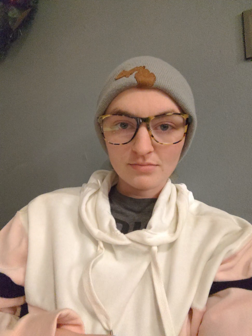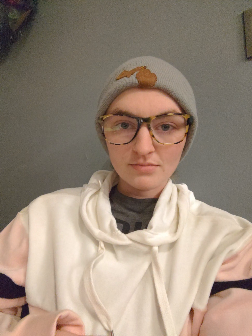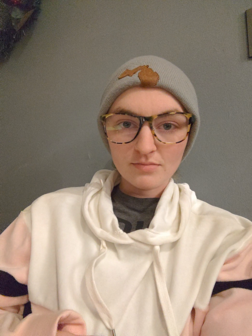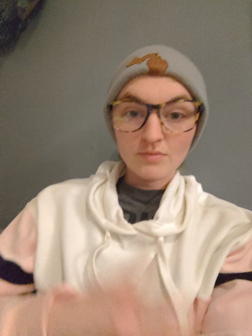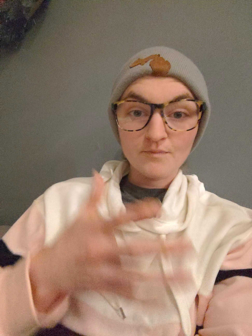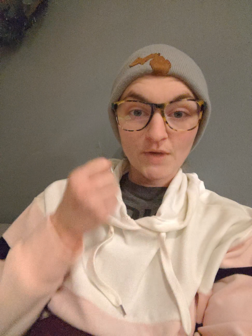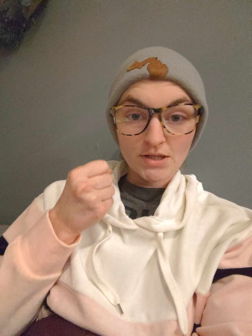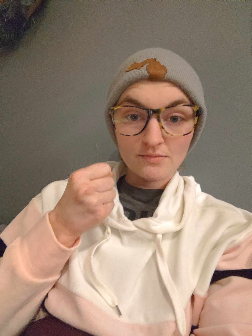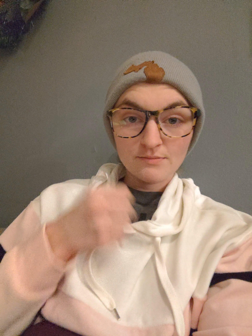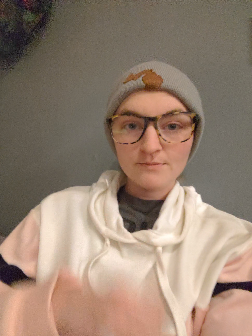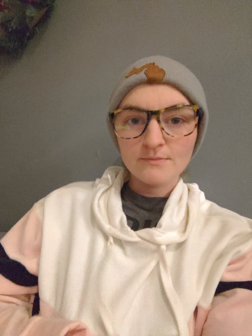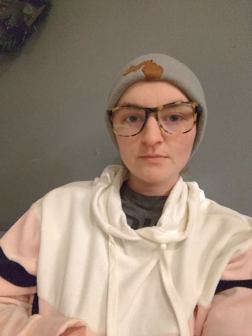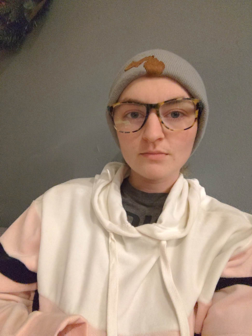fast